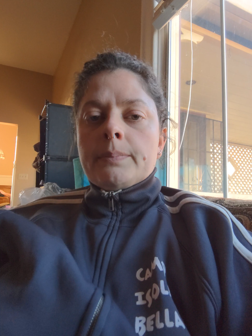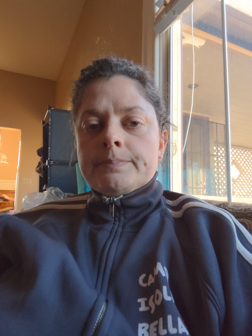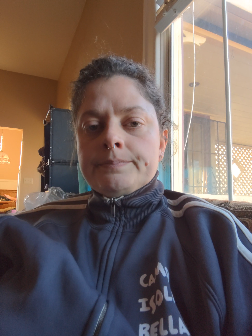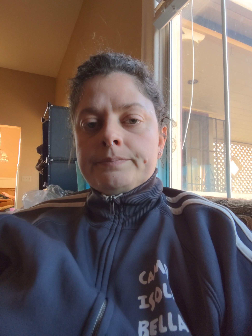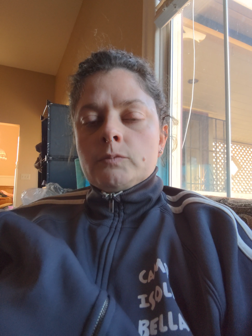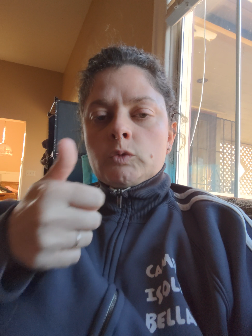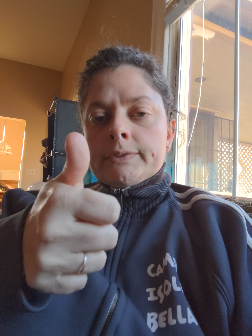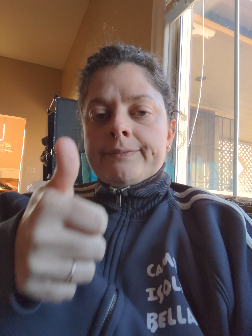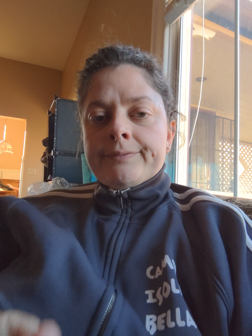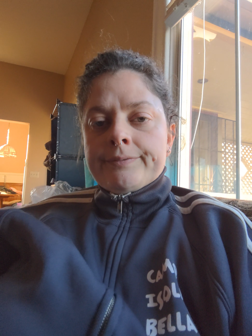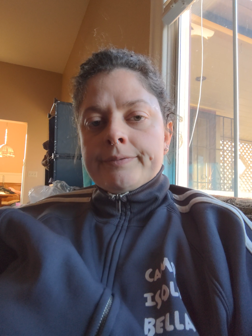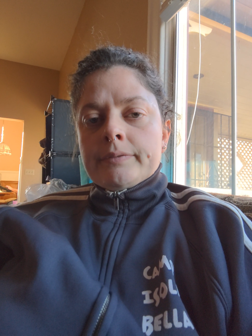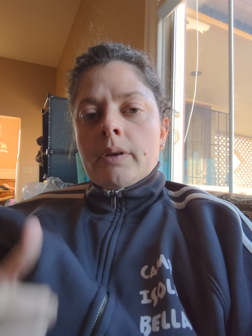yourself